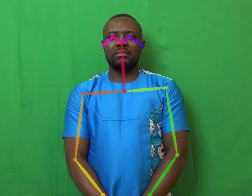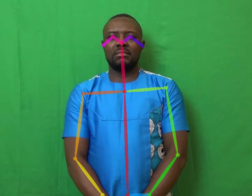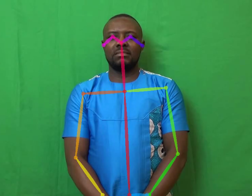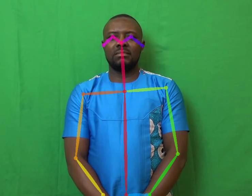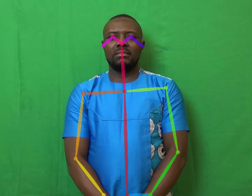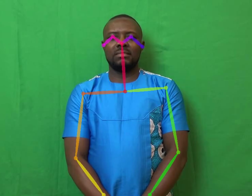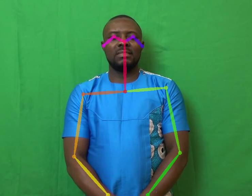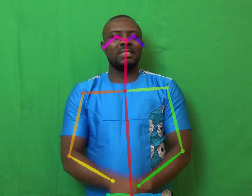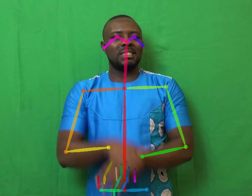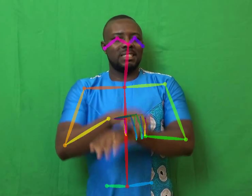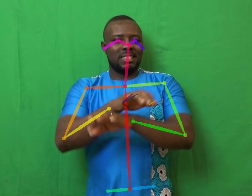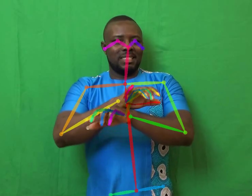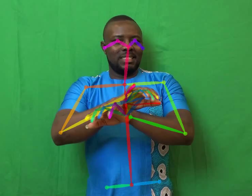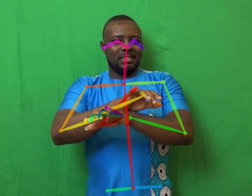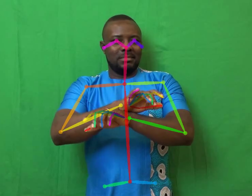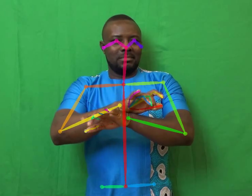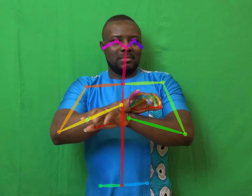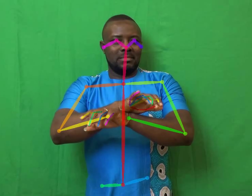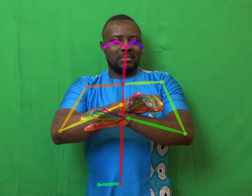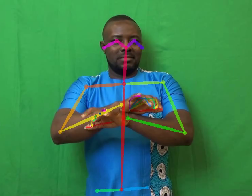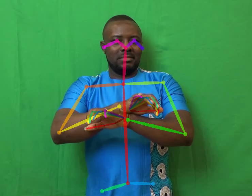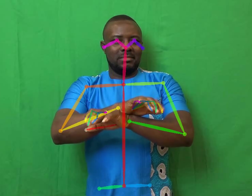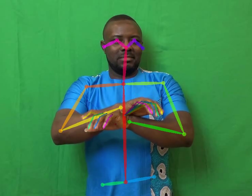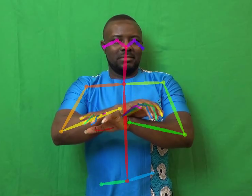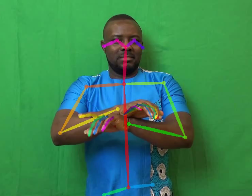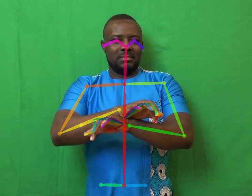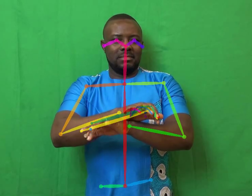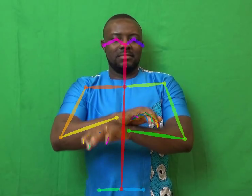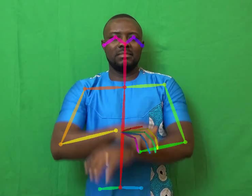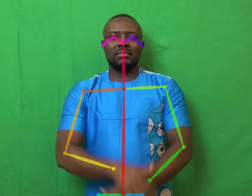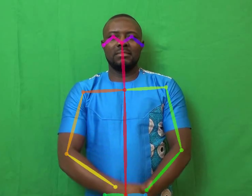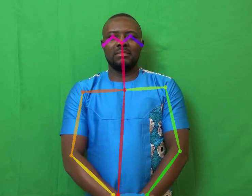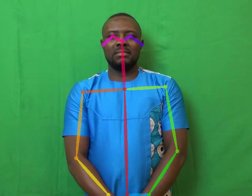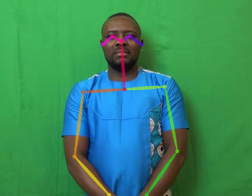spider